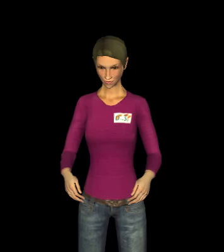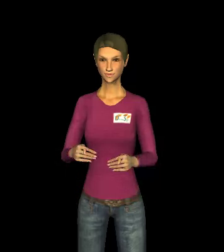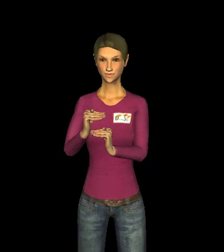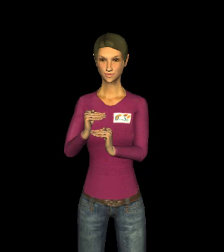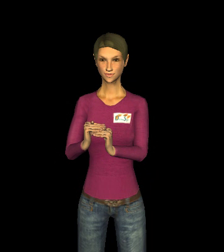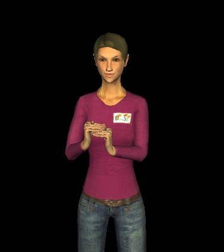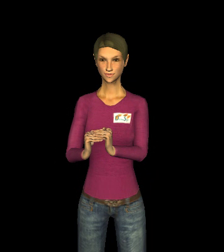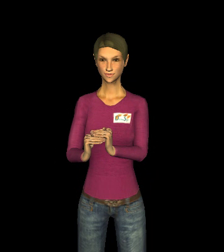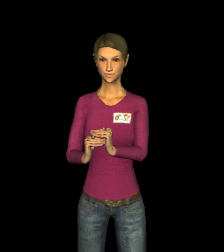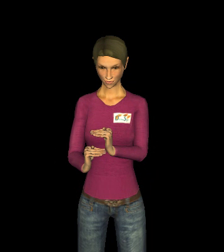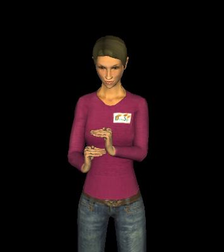برنامج